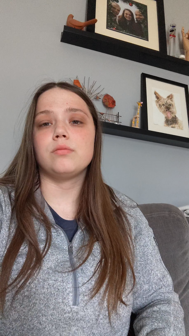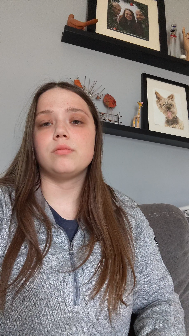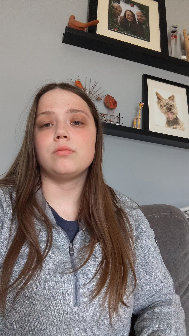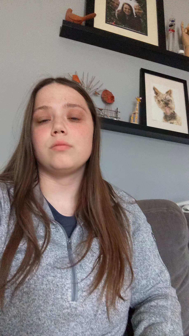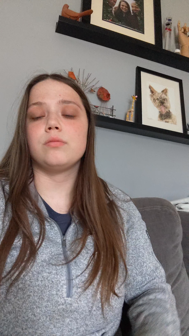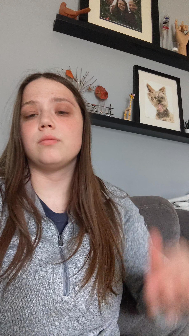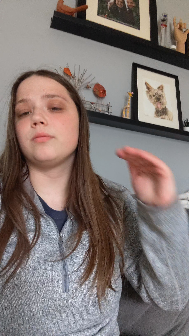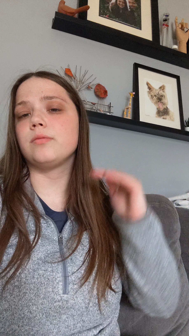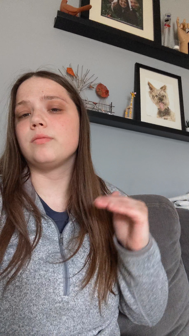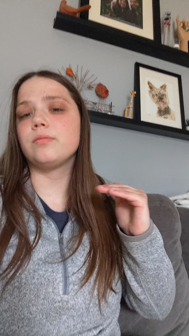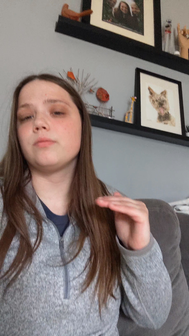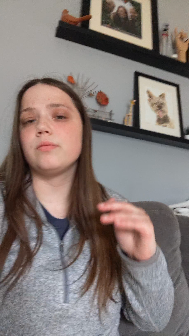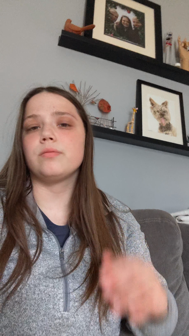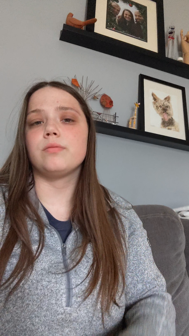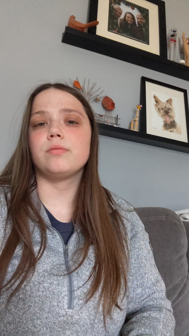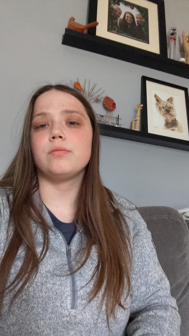little